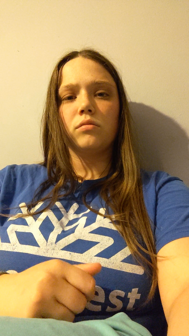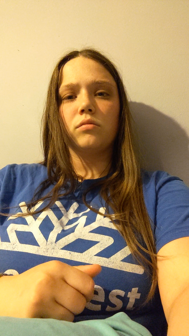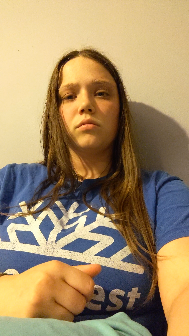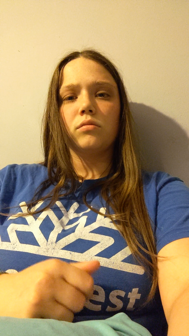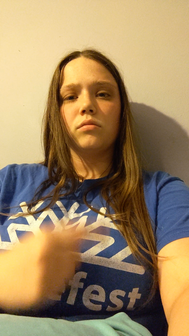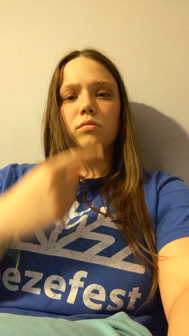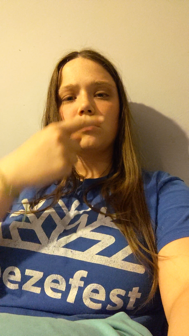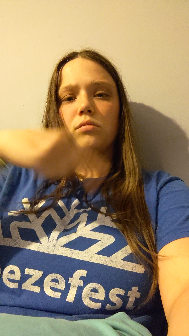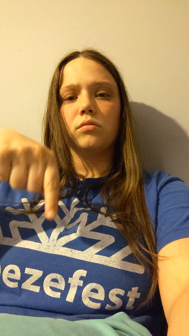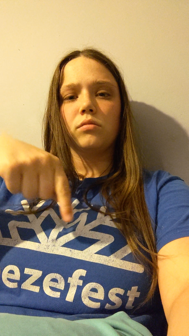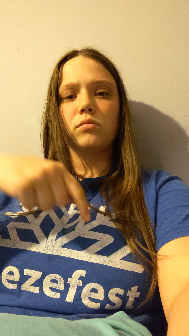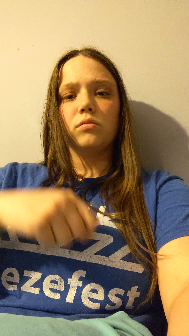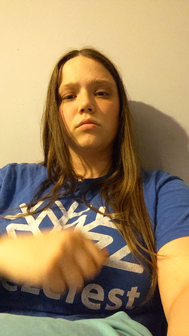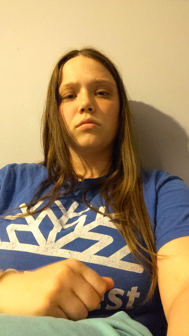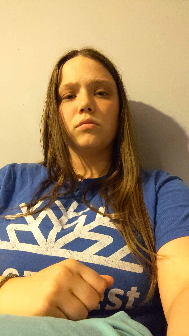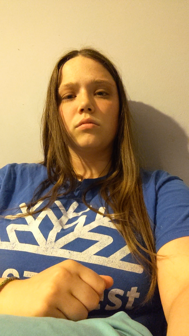cut